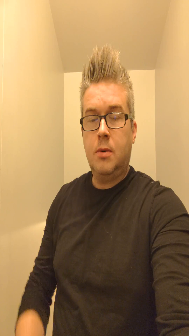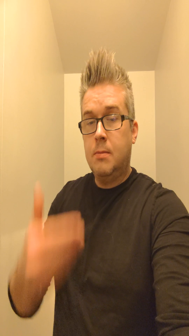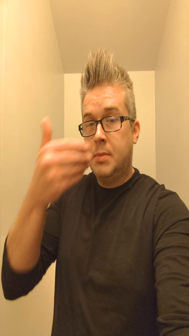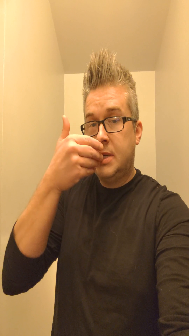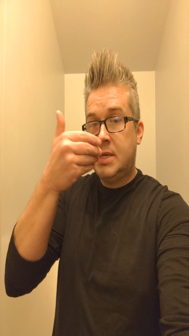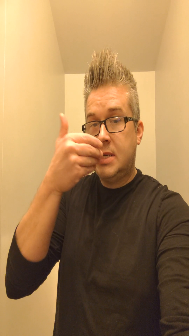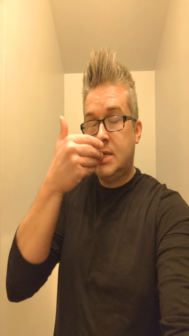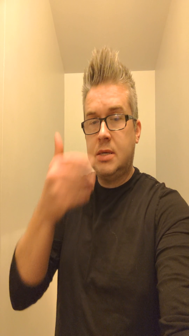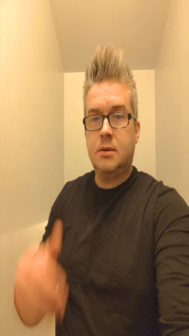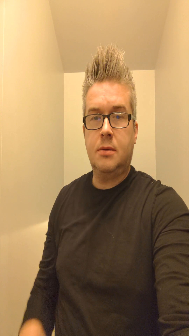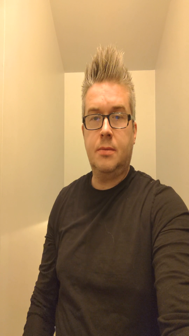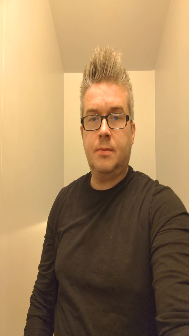pizza